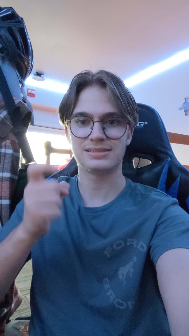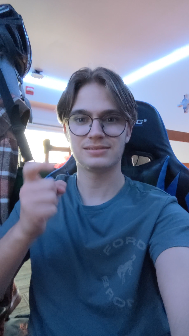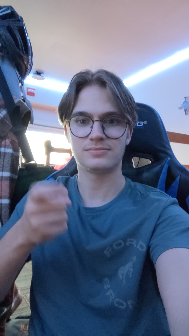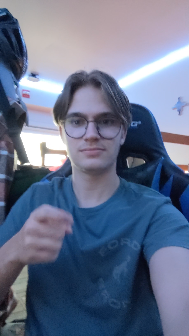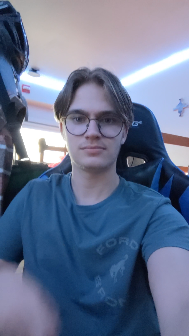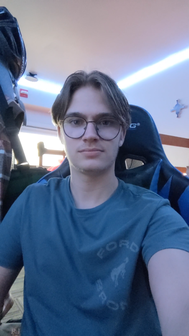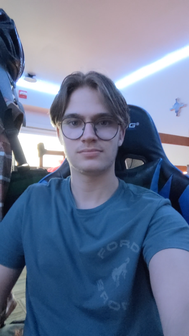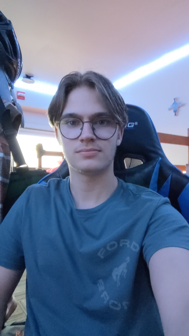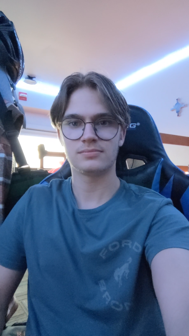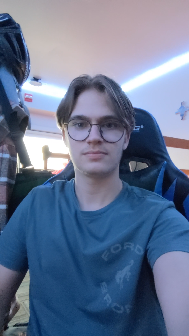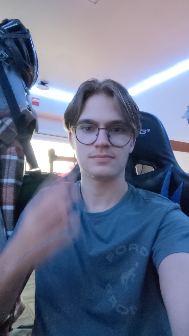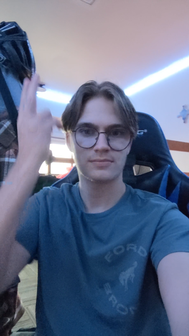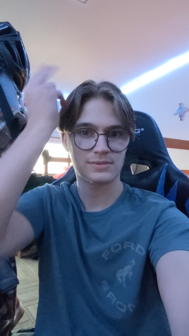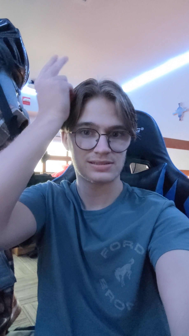bunny